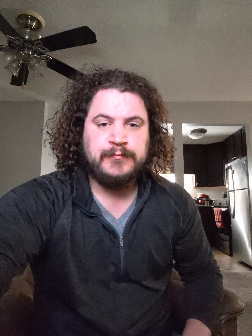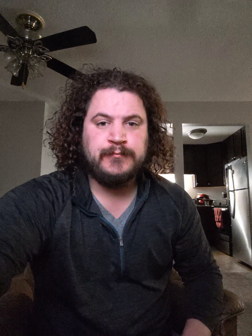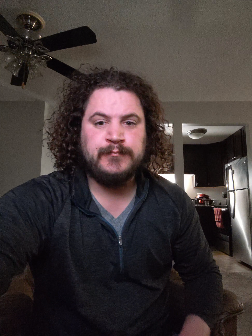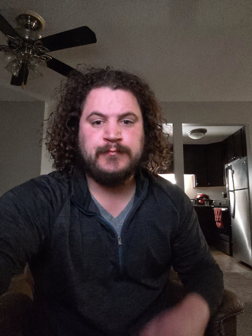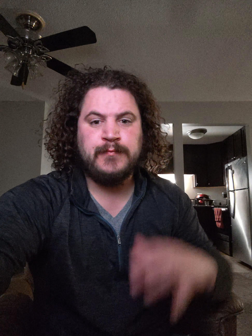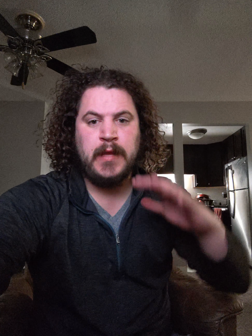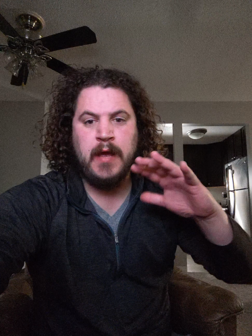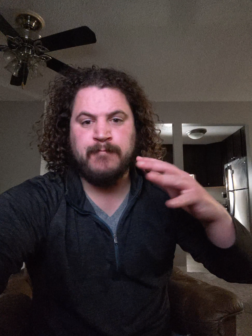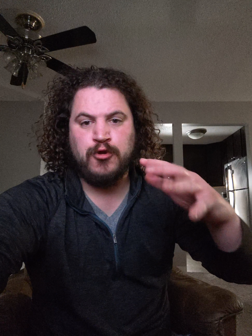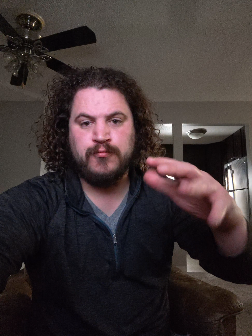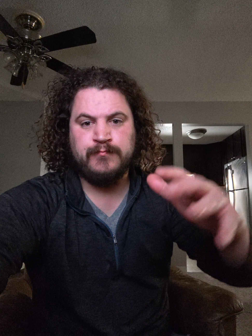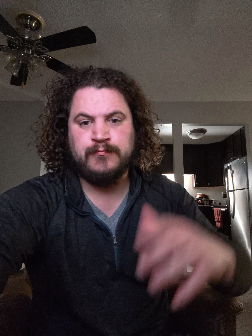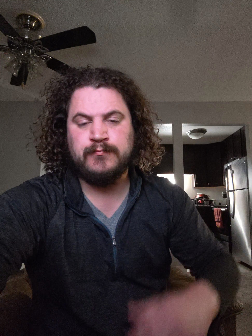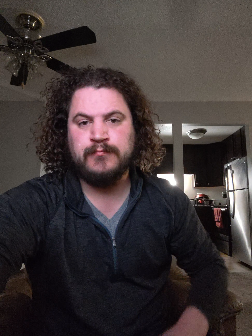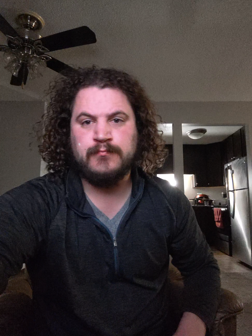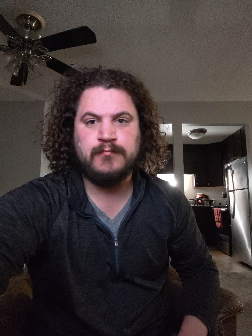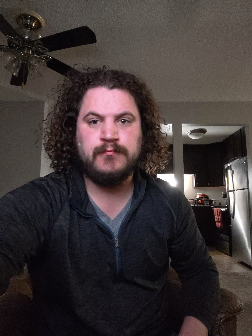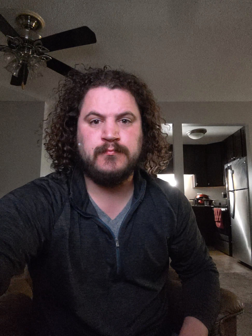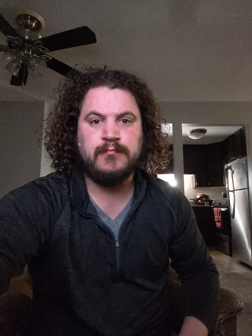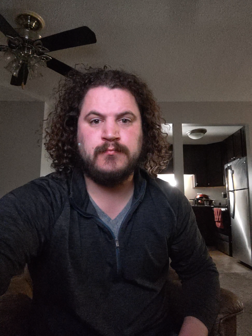helicopter